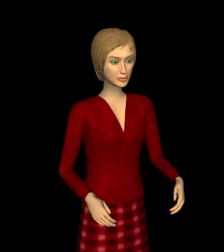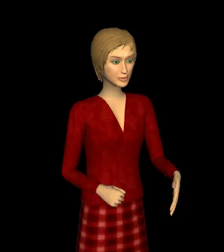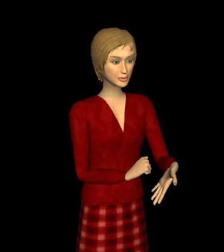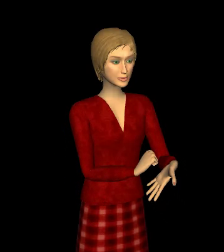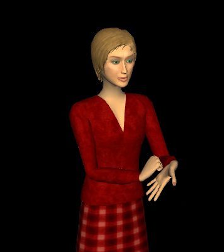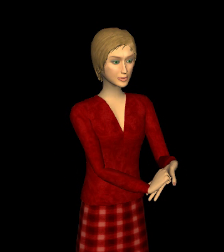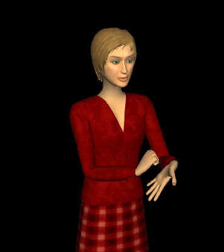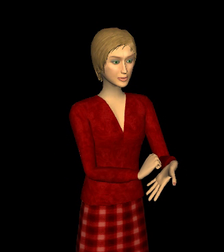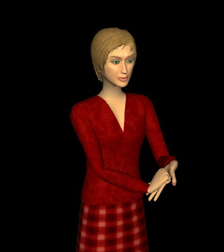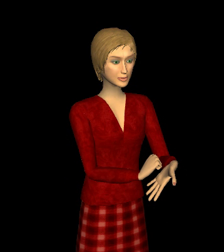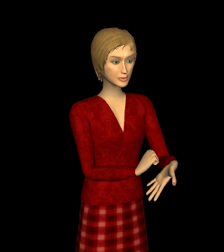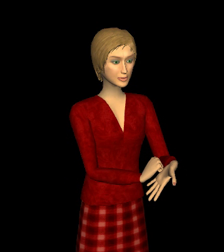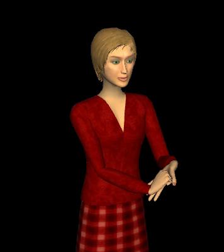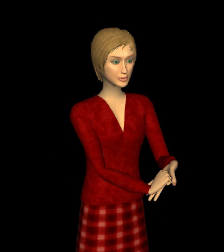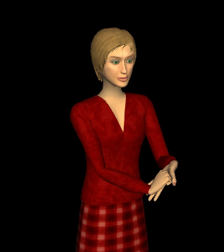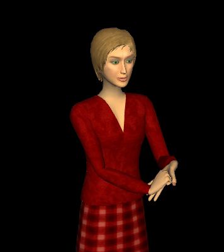شهية